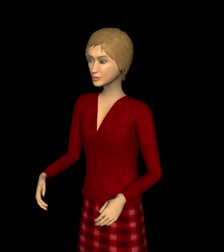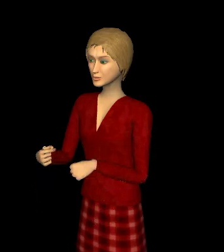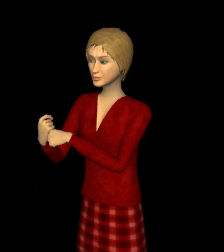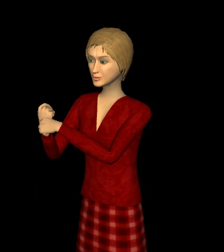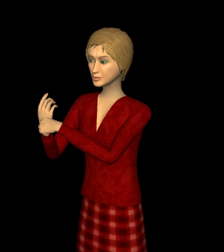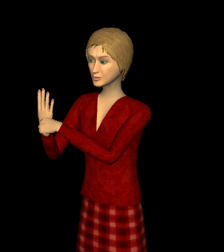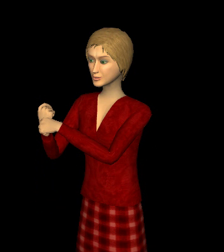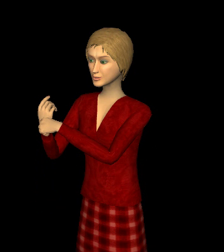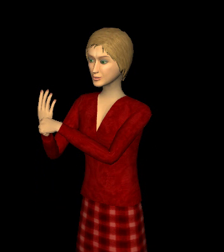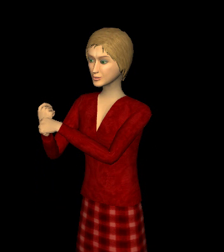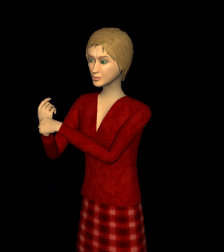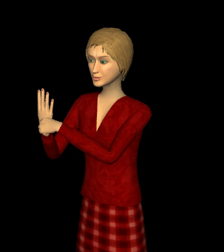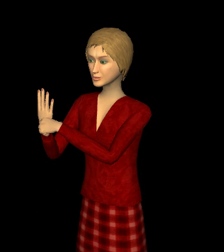إشارة